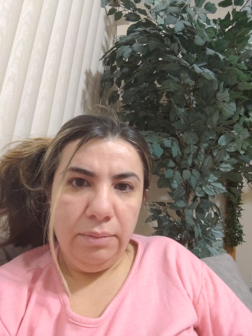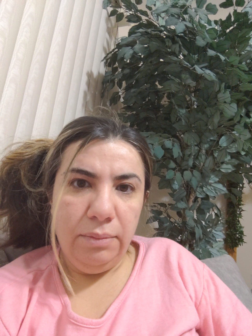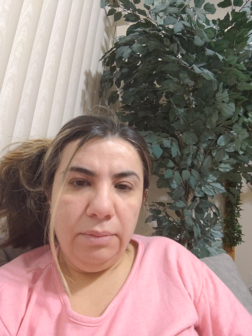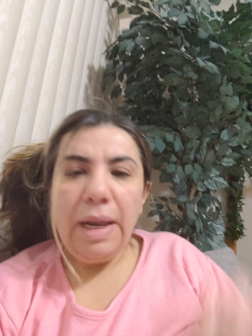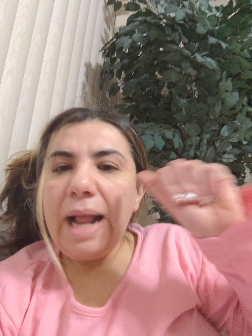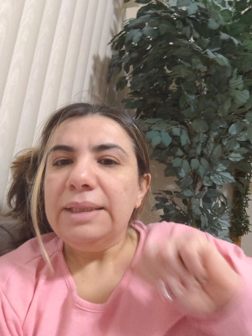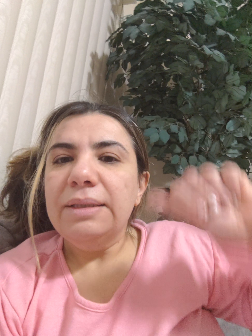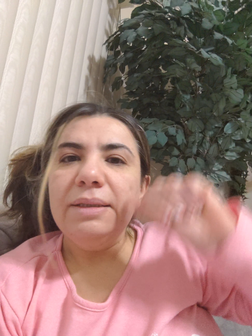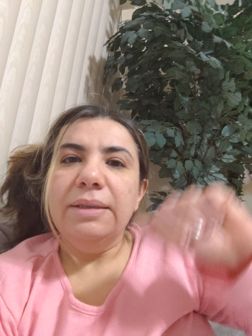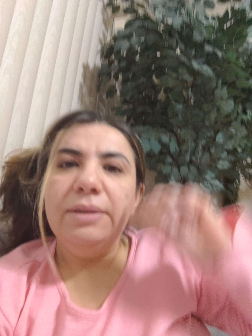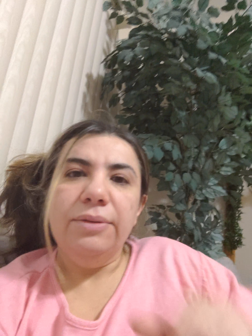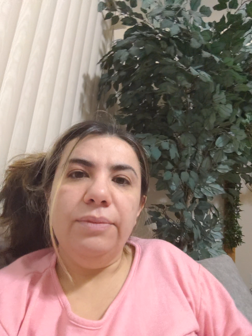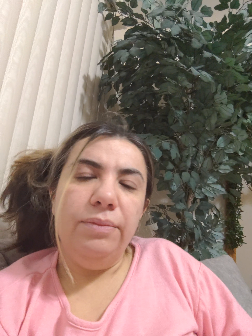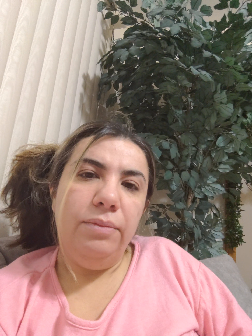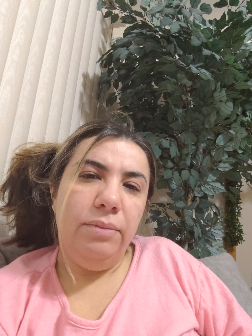aunt